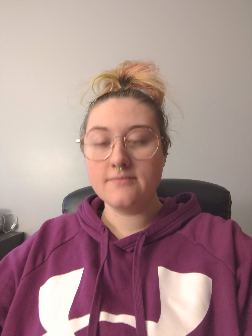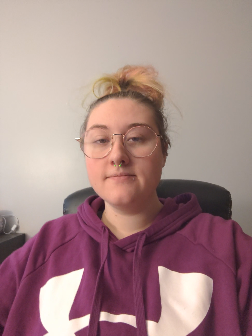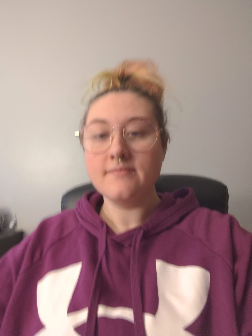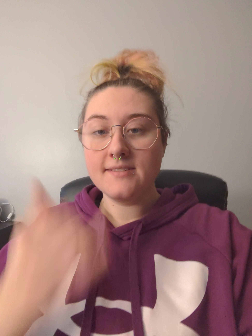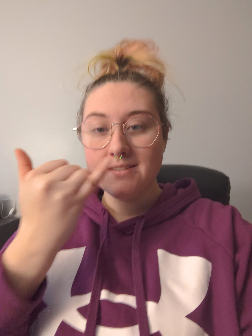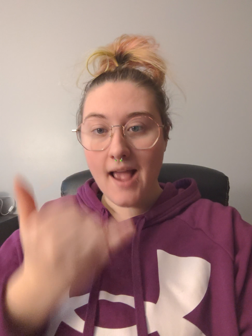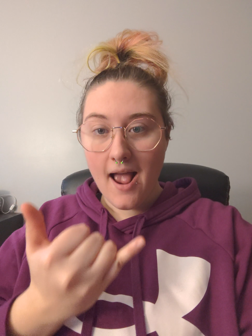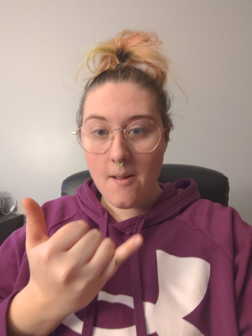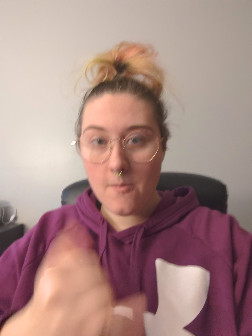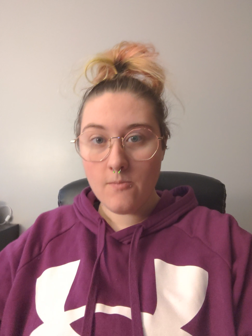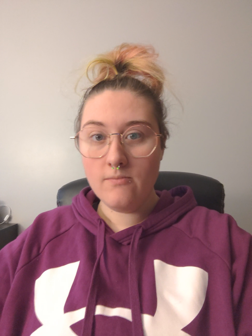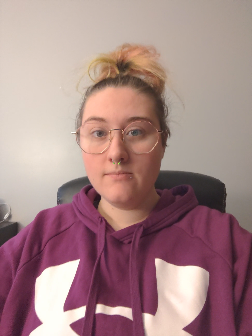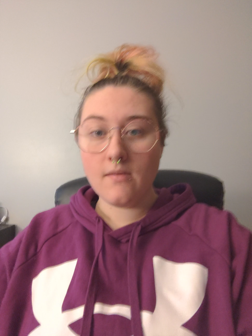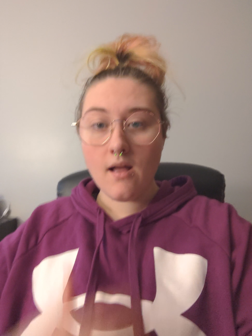now